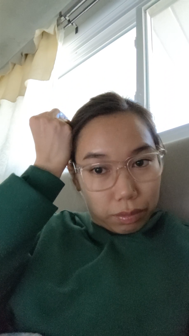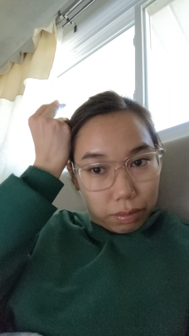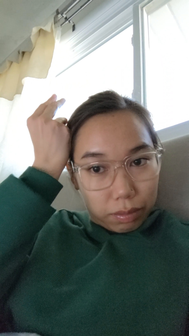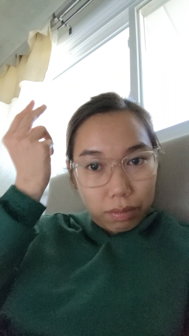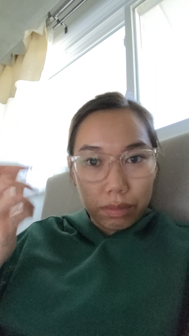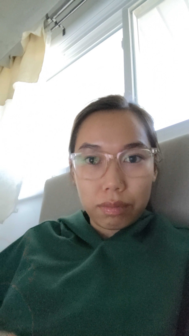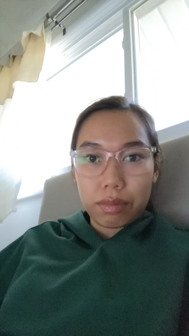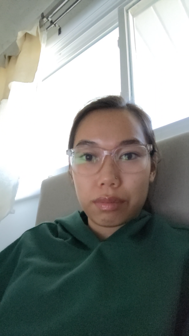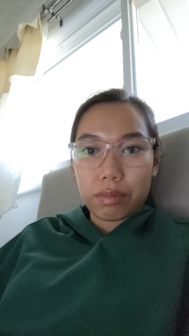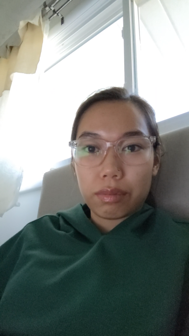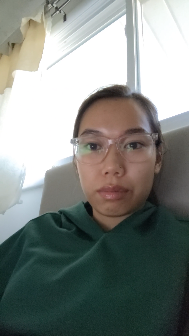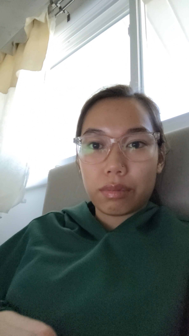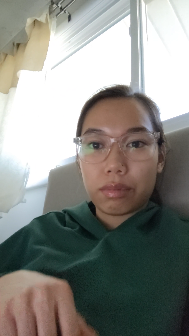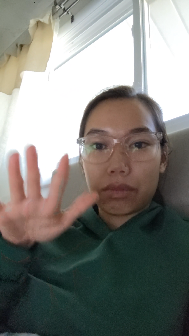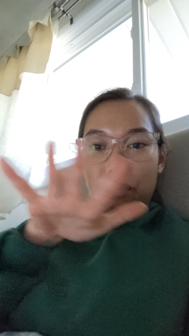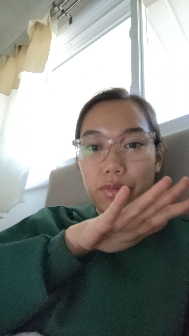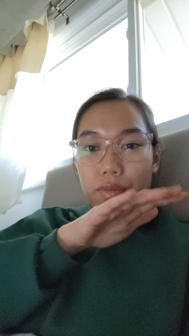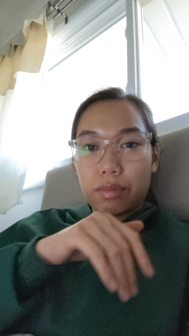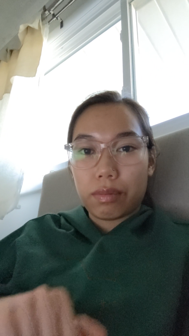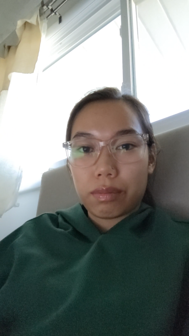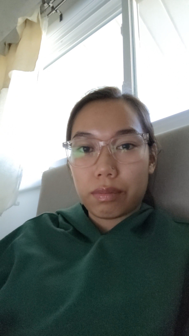full